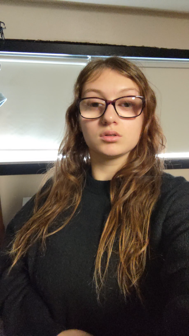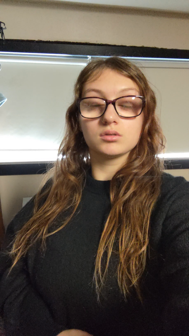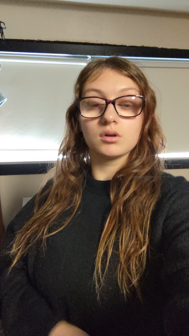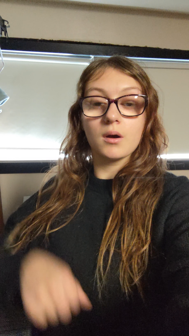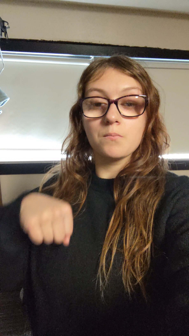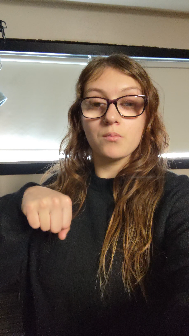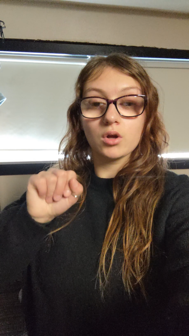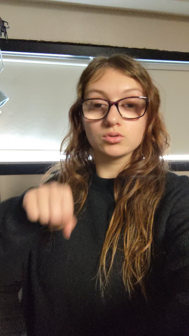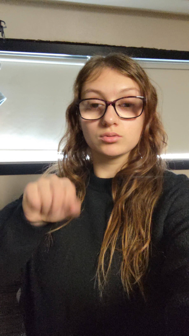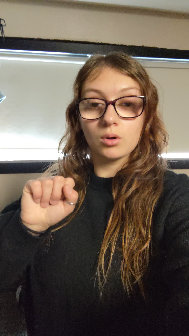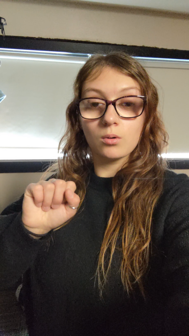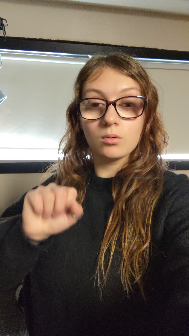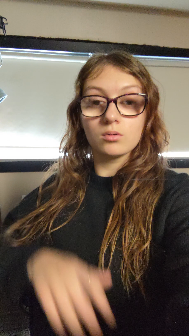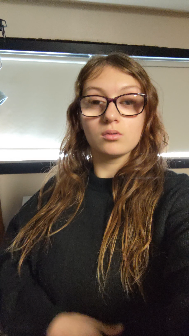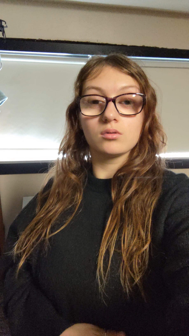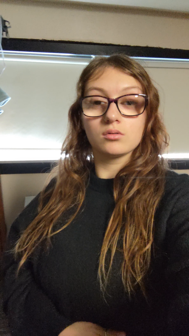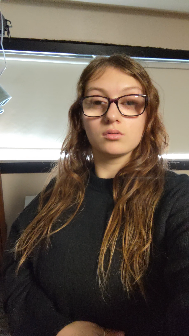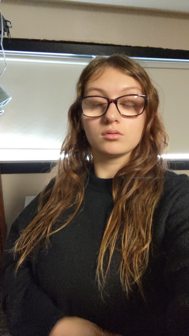motorcycle